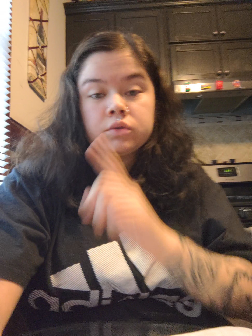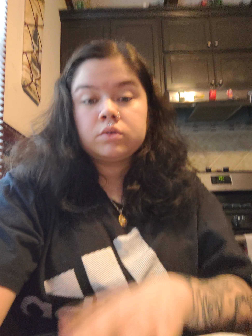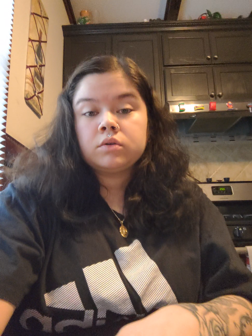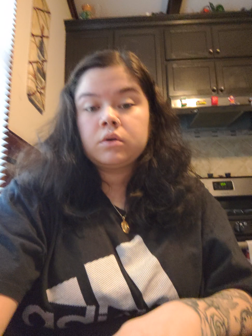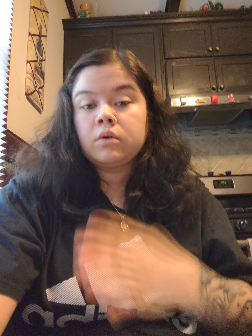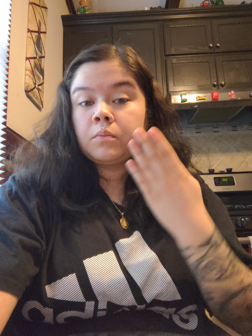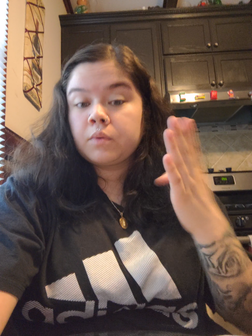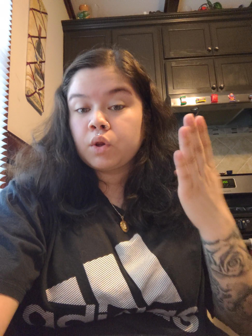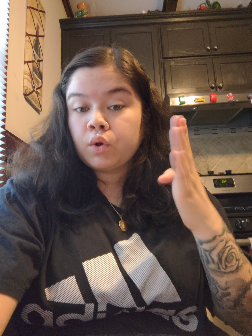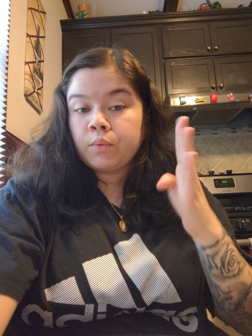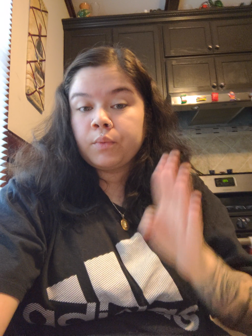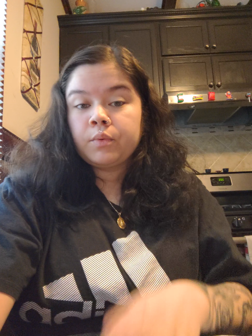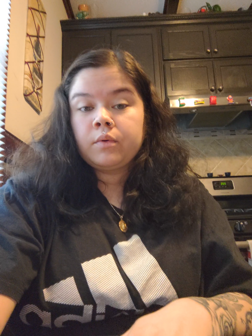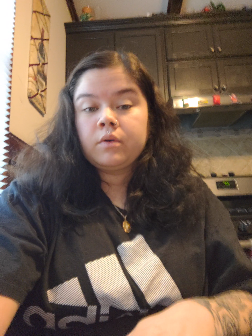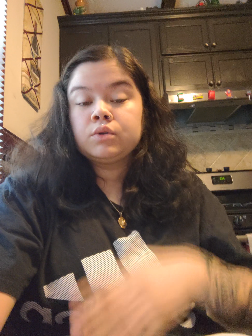blue